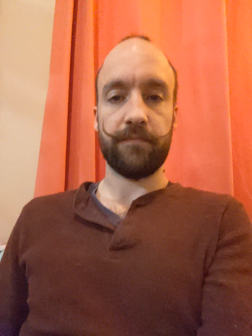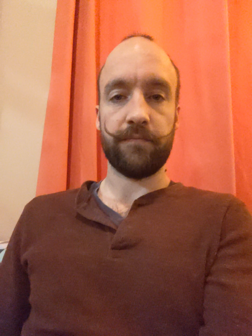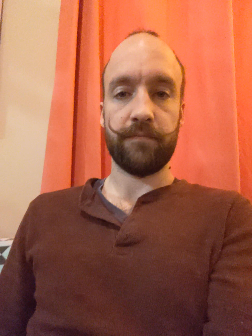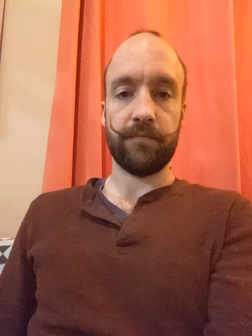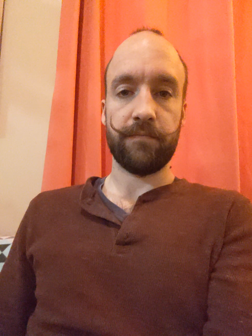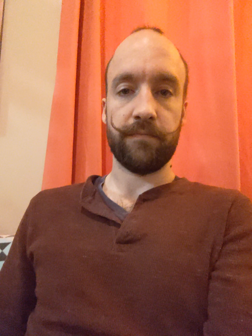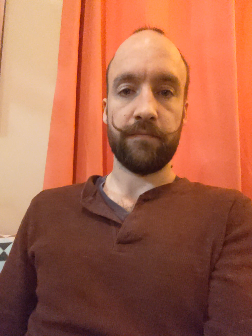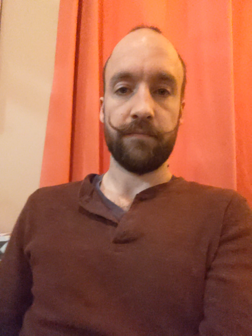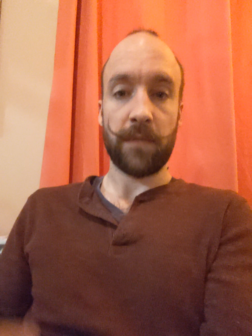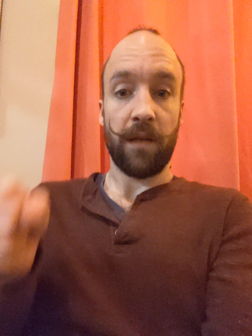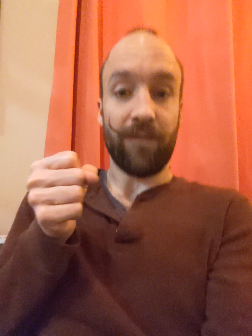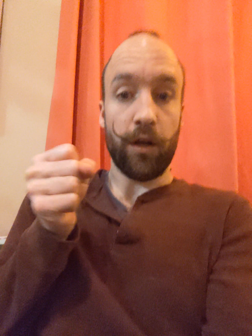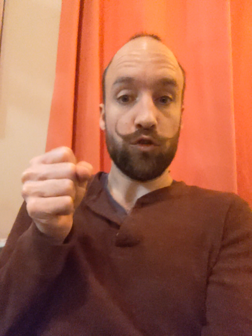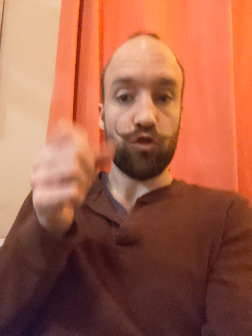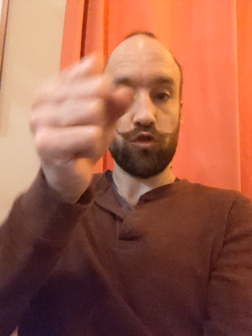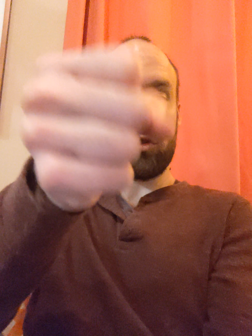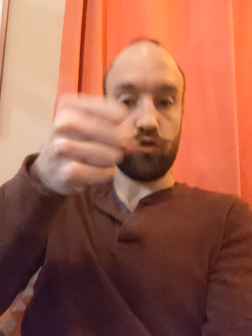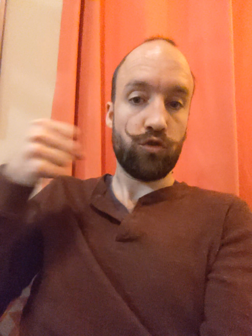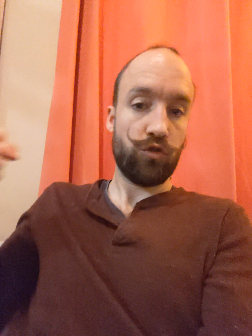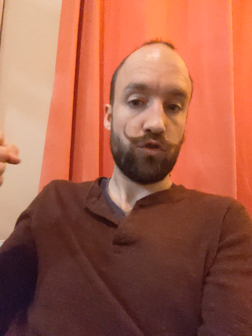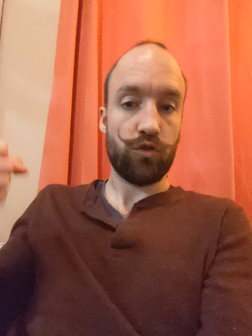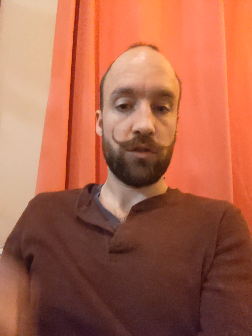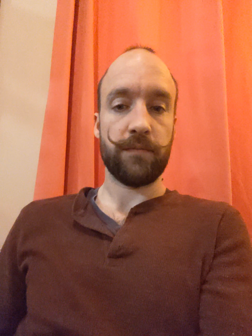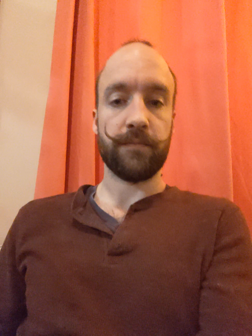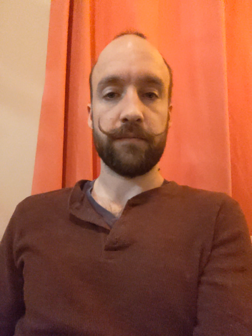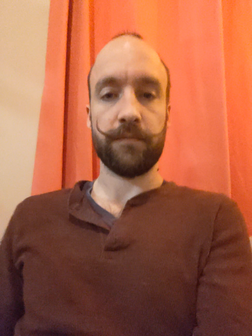refrigerator